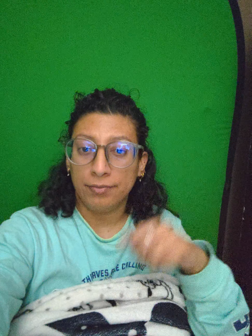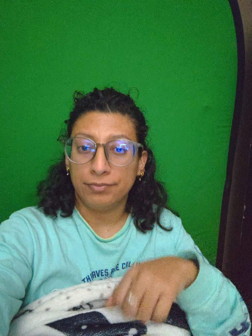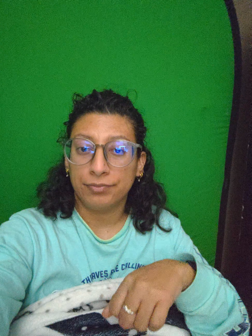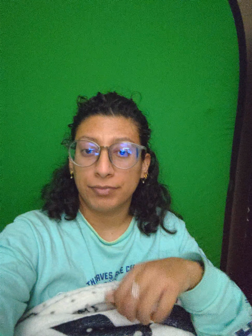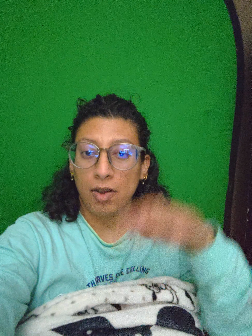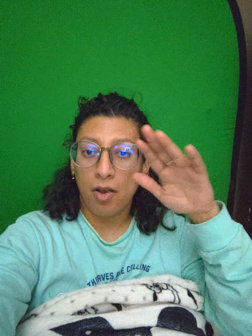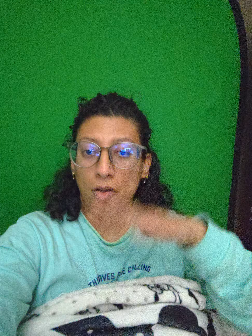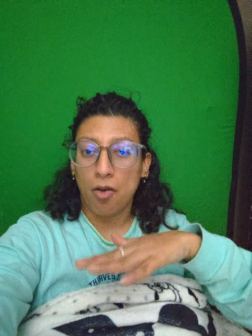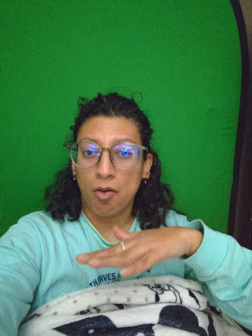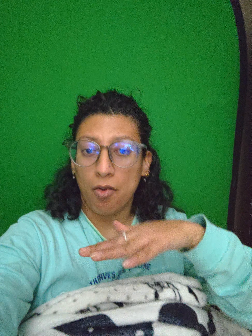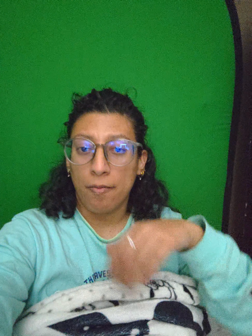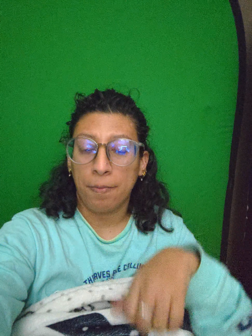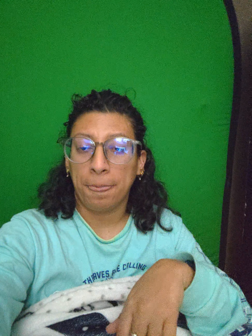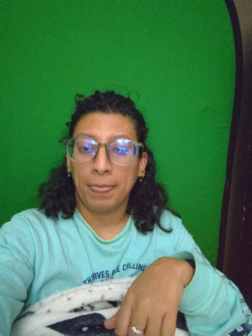on